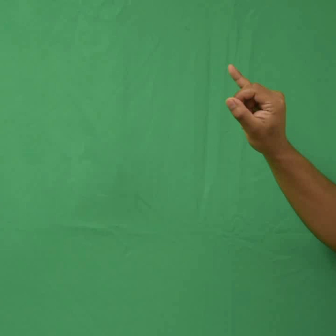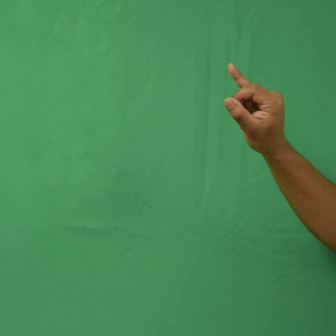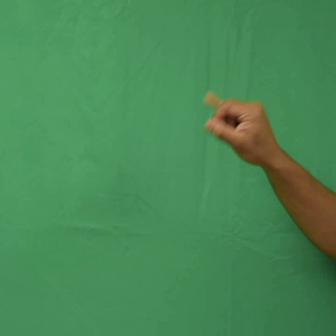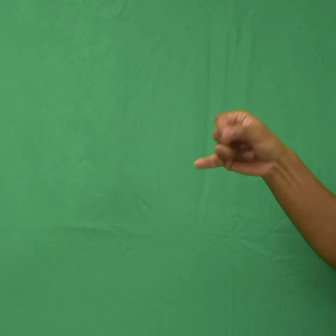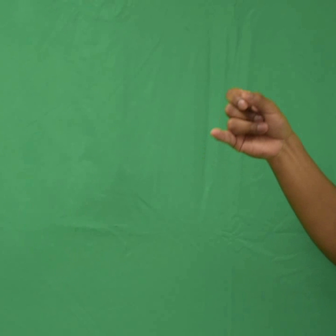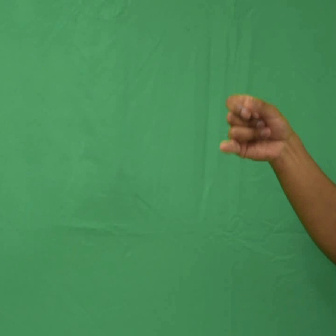J